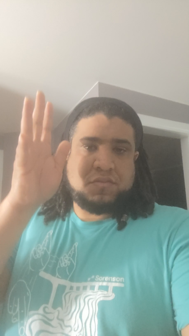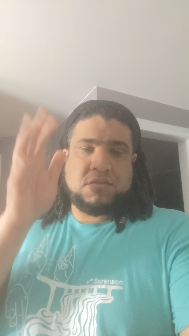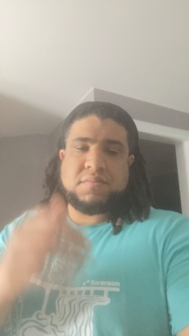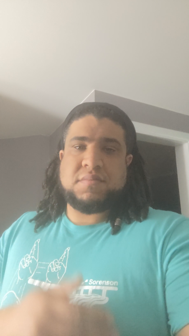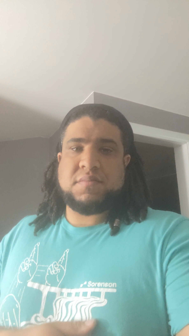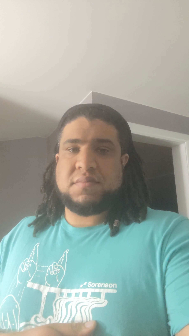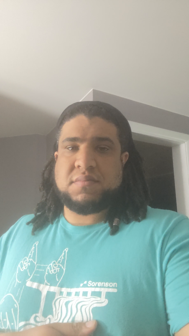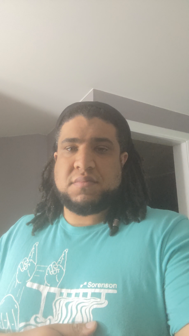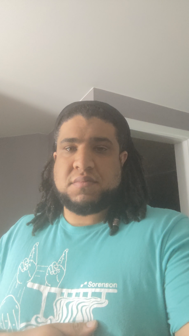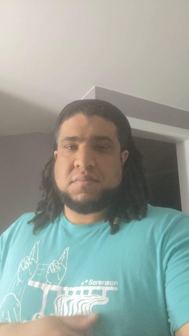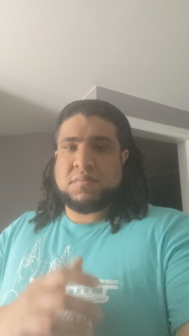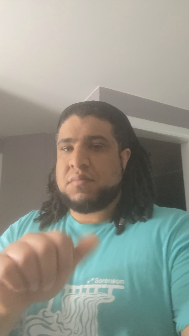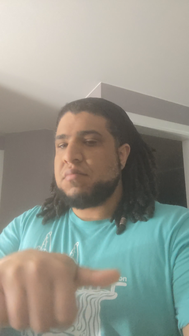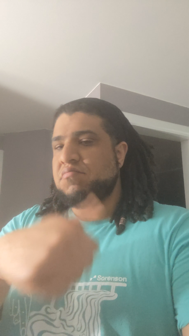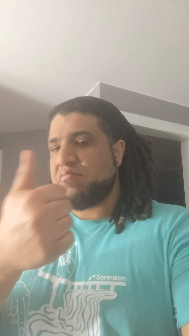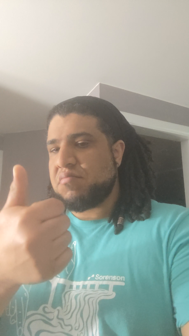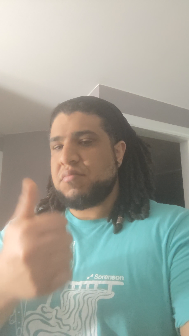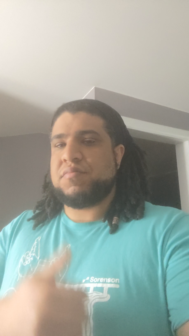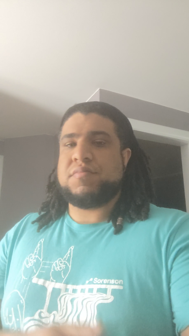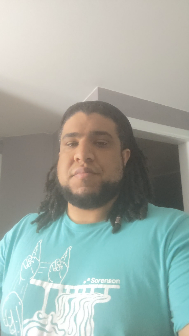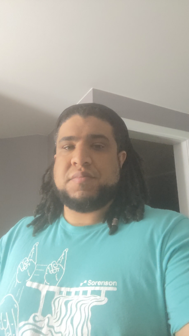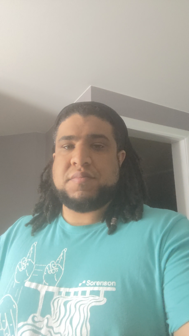other